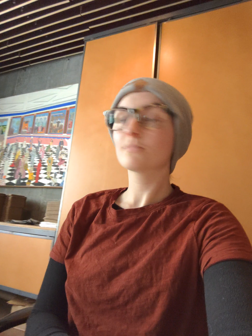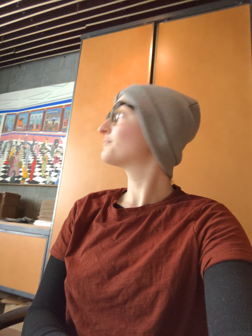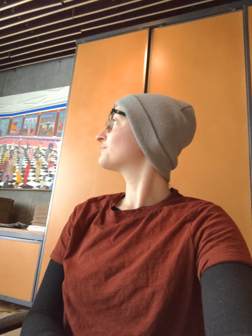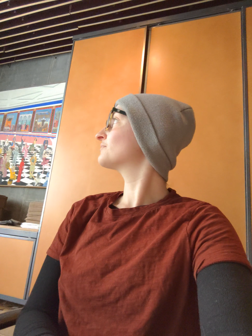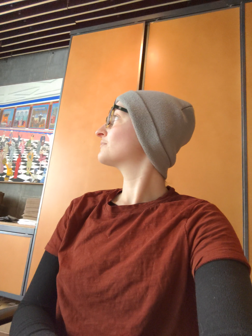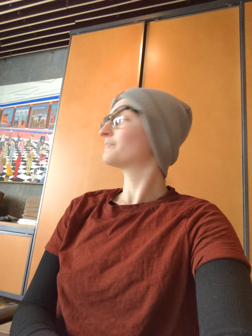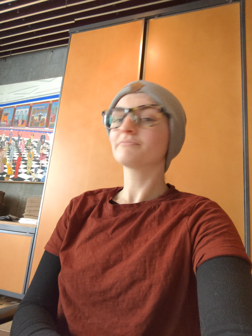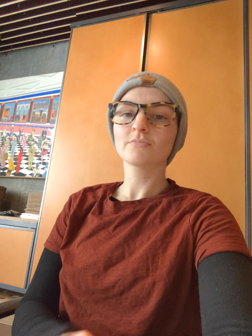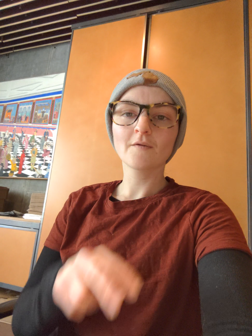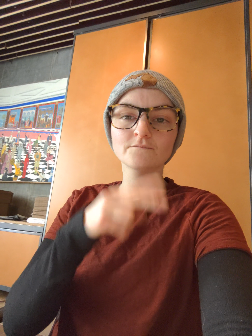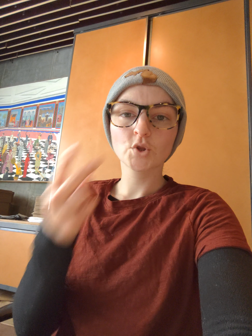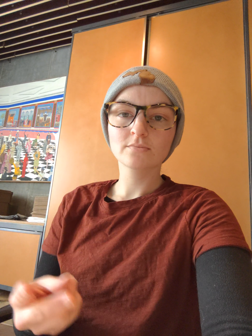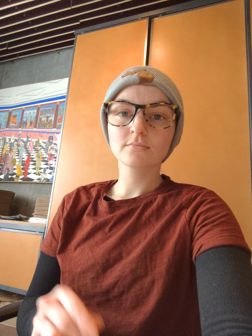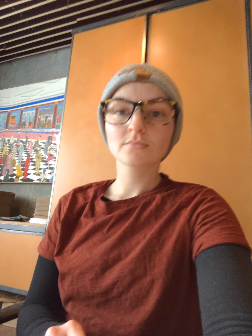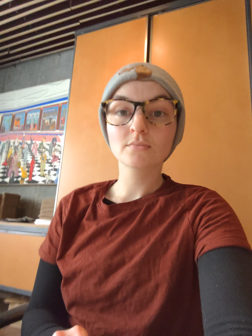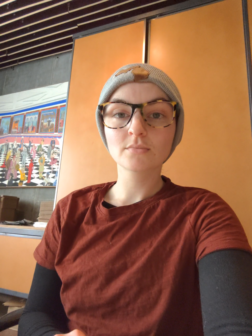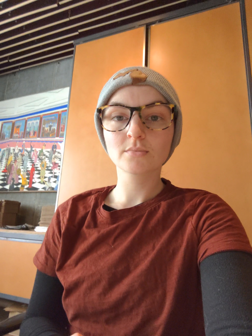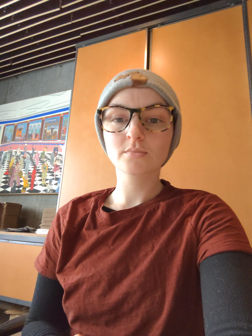fall